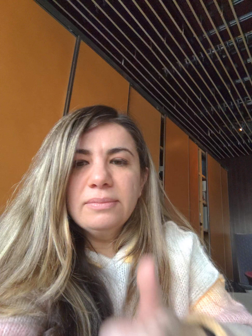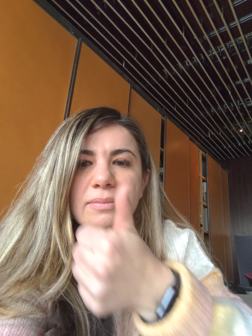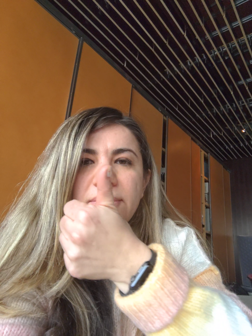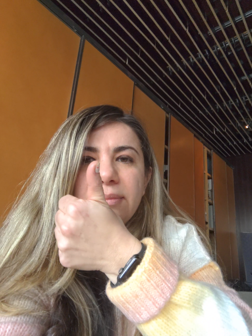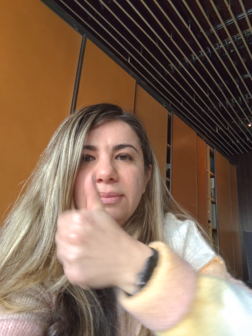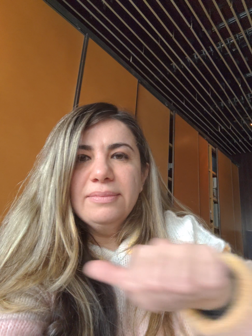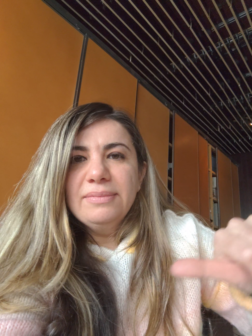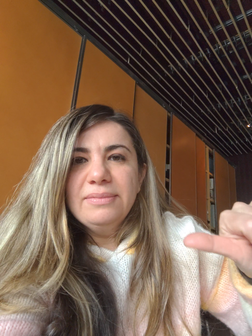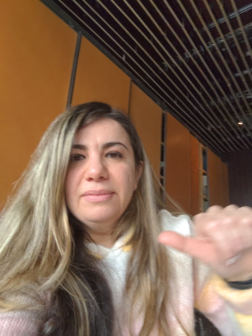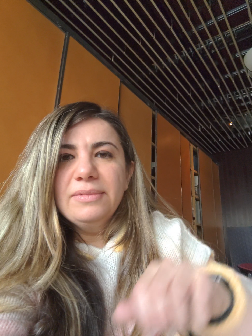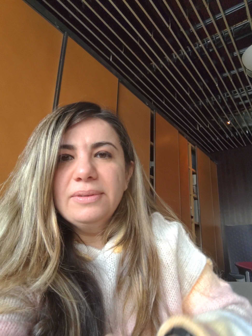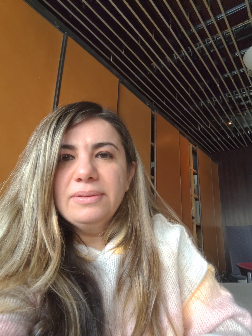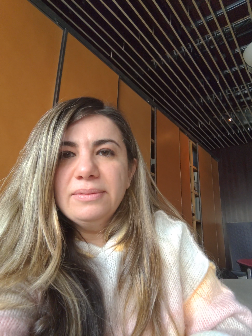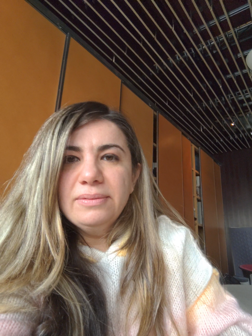any